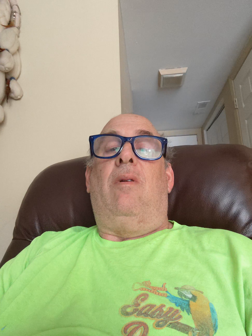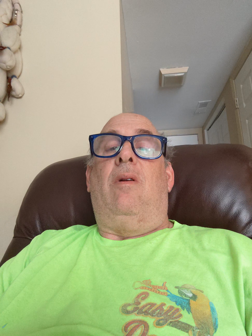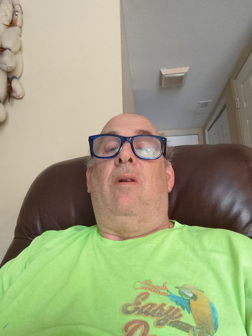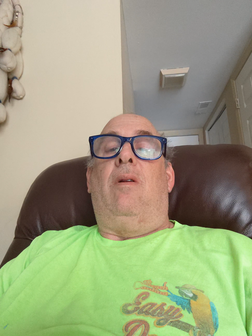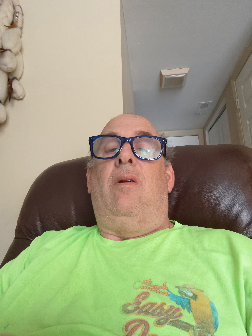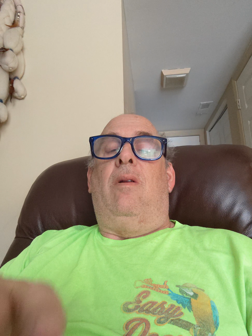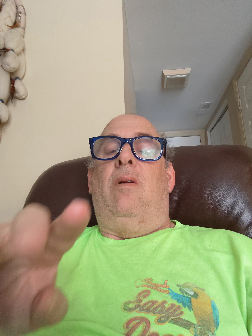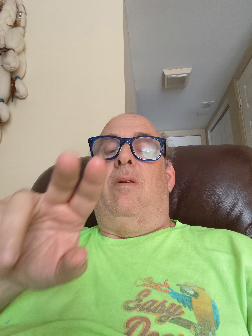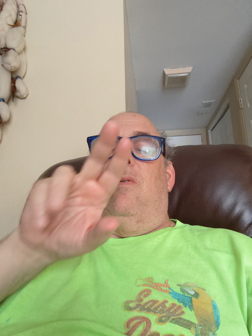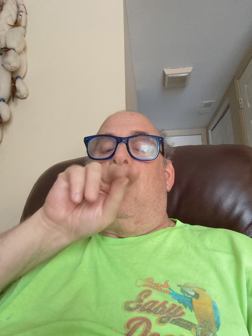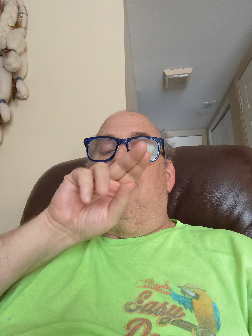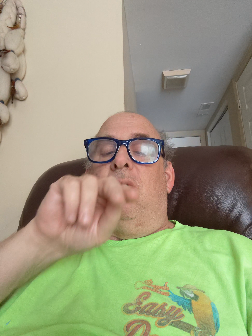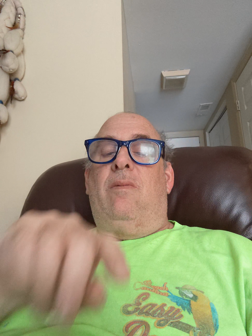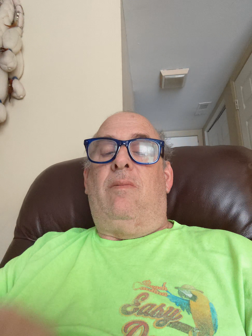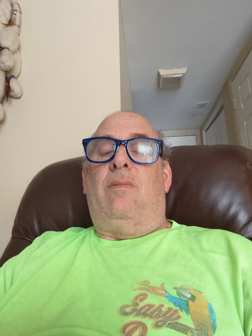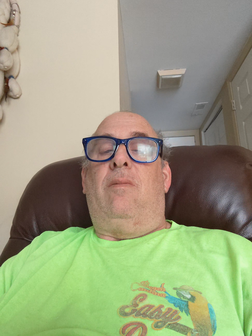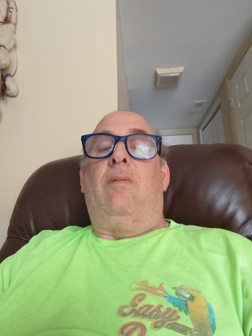goose